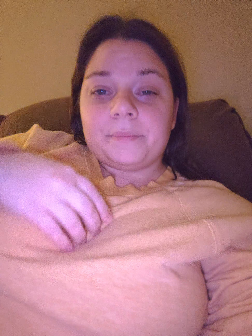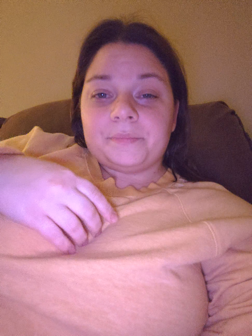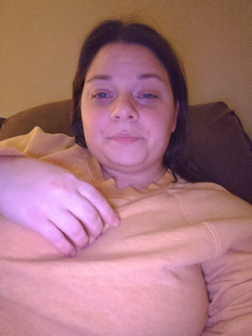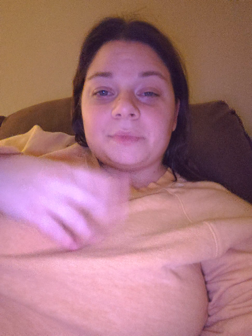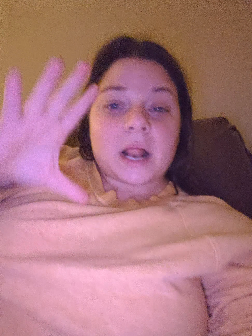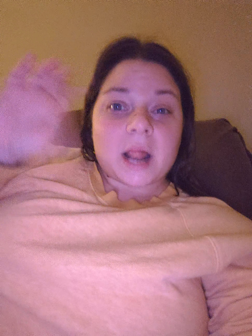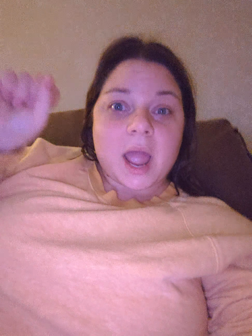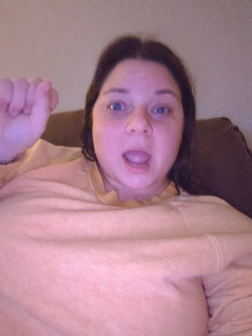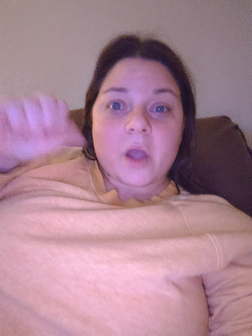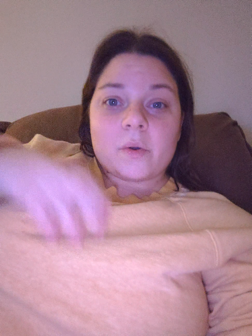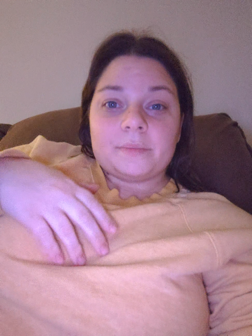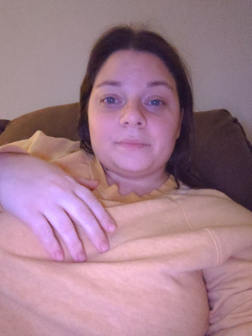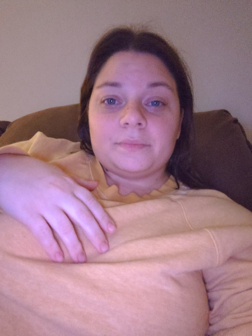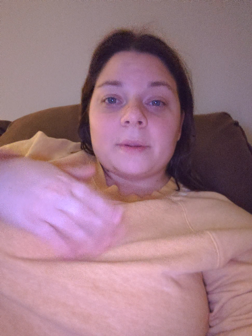loud